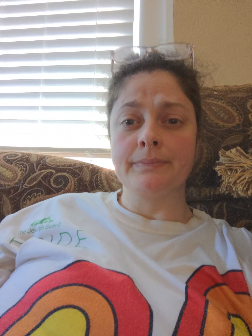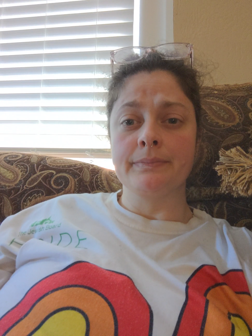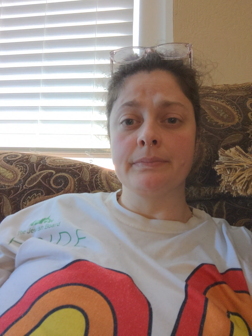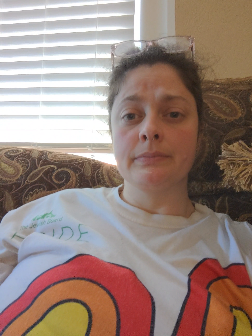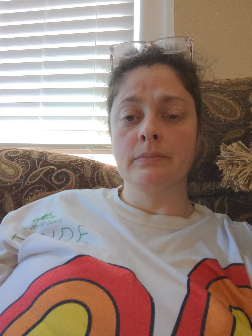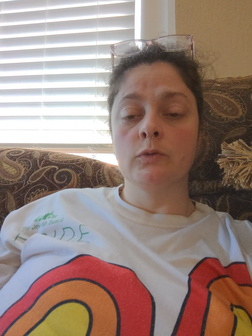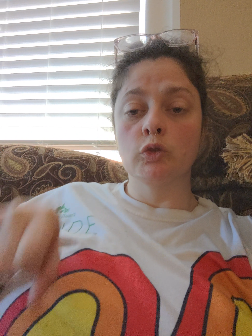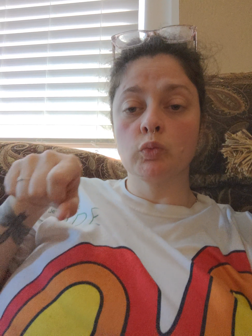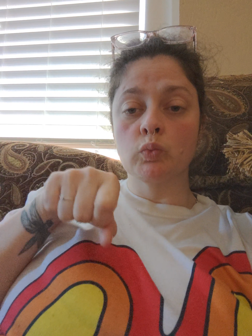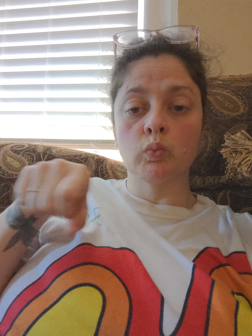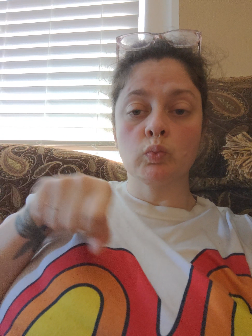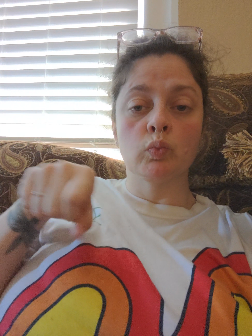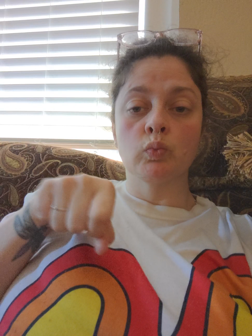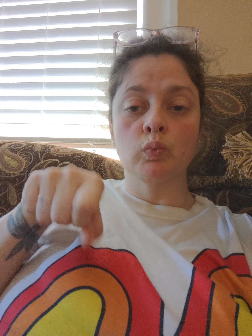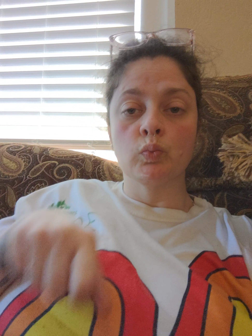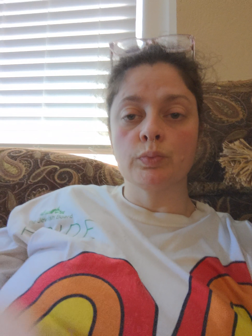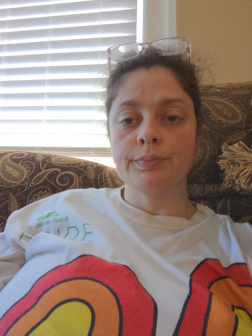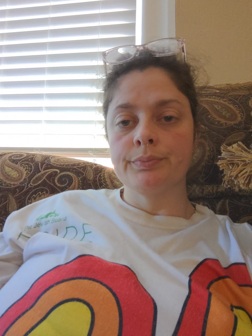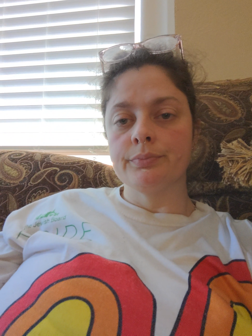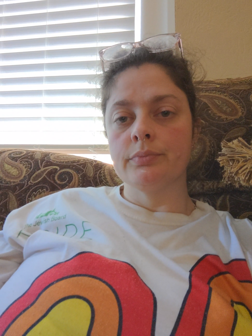shoe